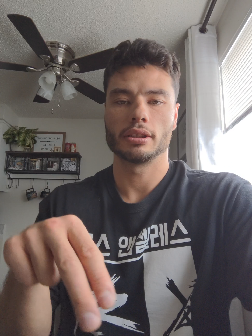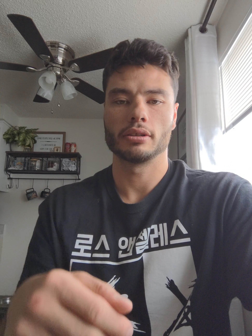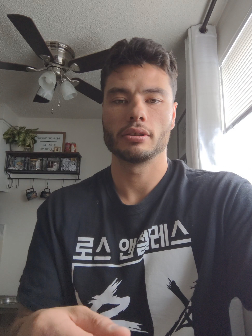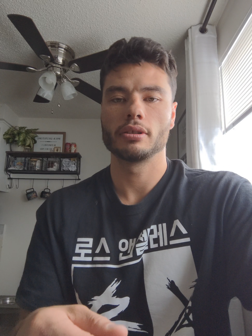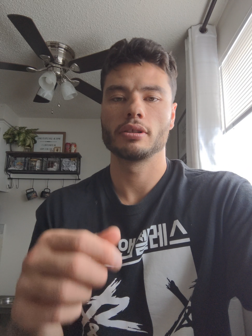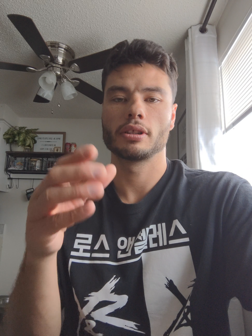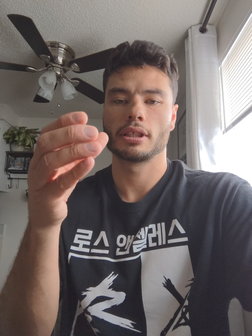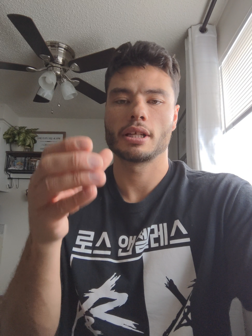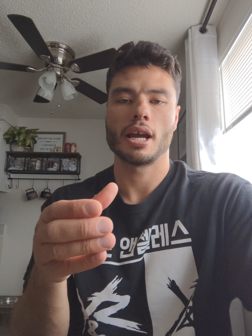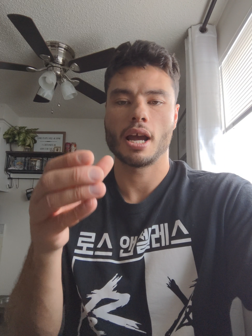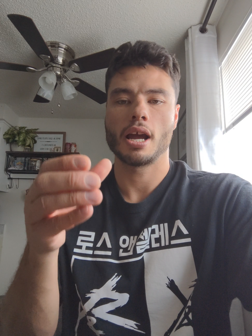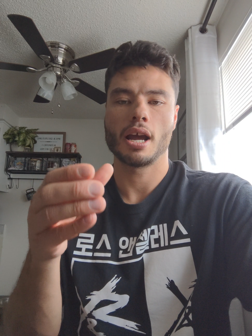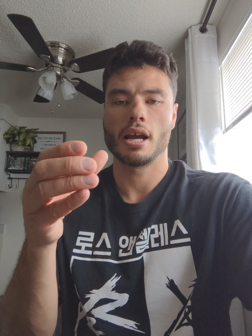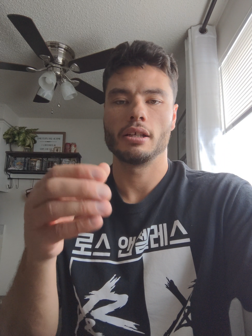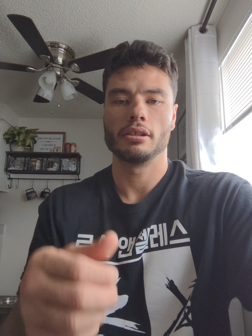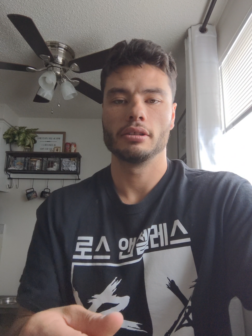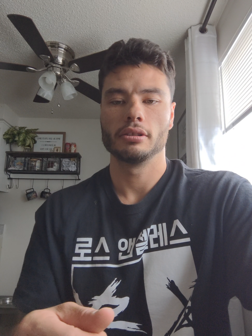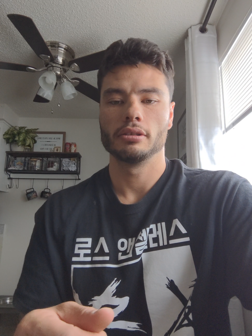can